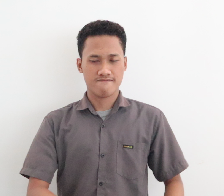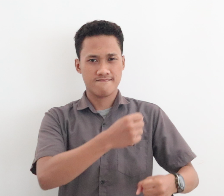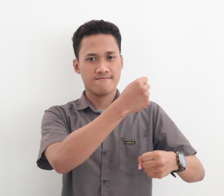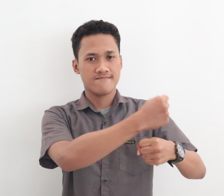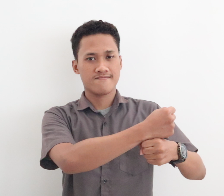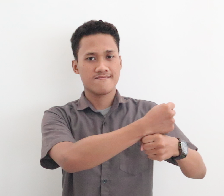G